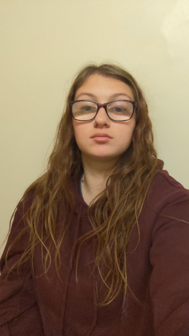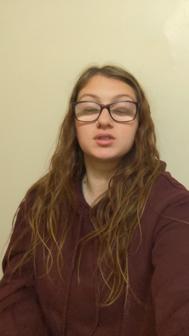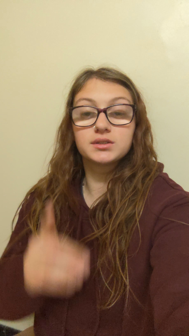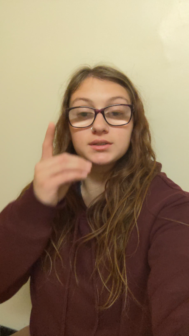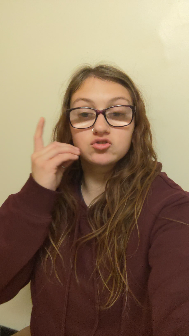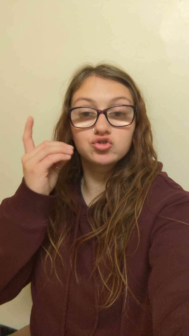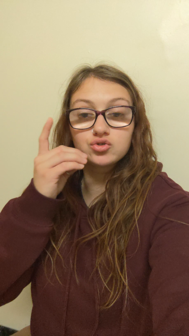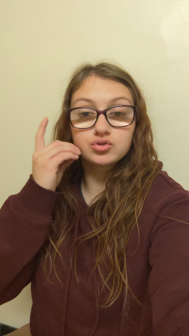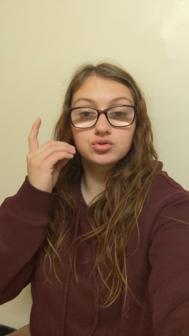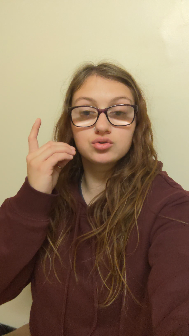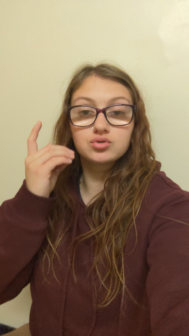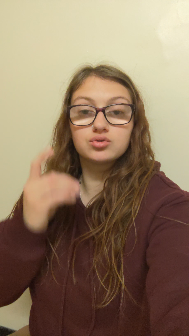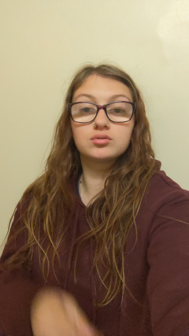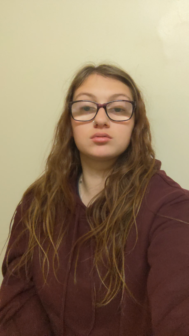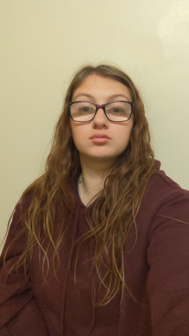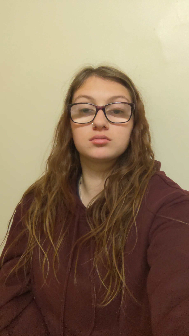dinner